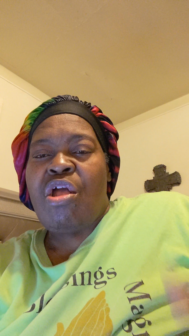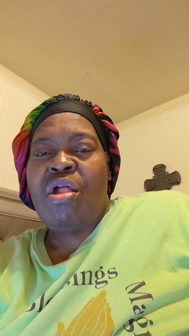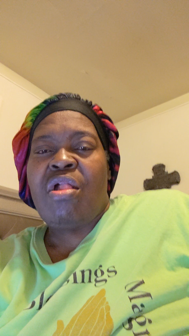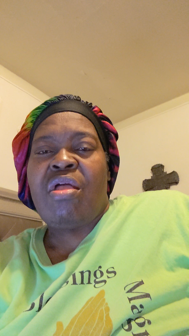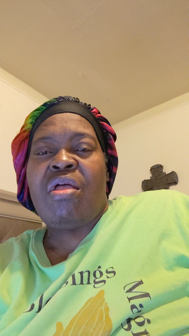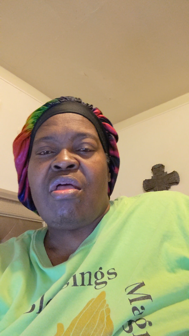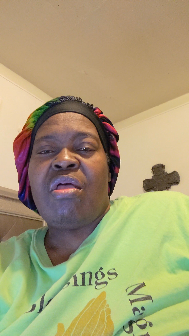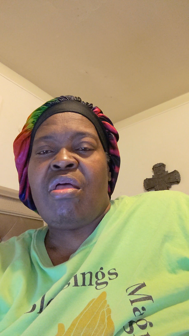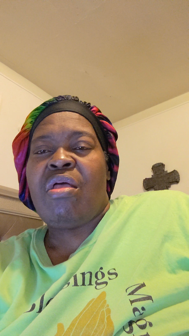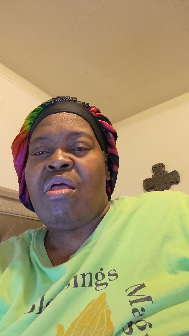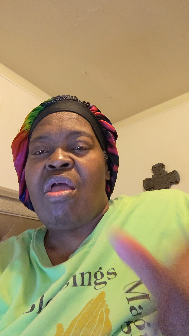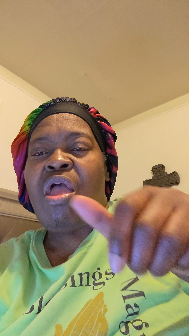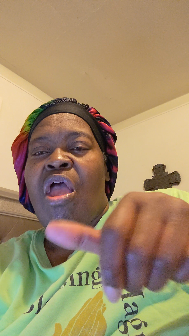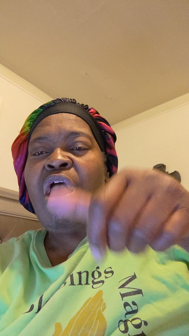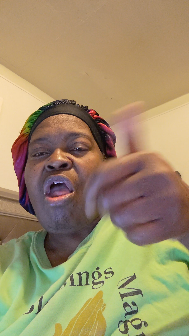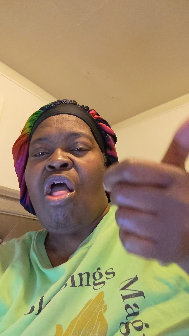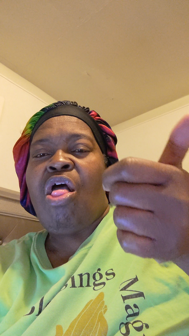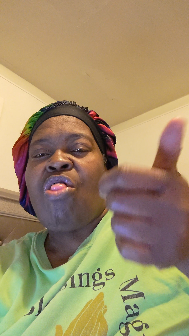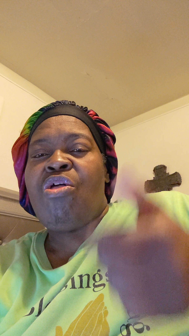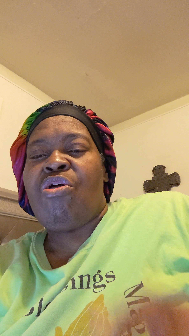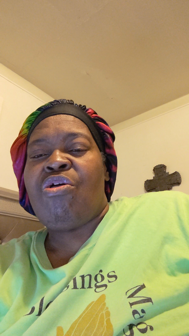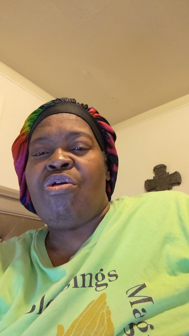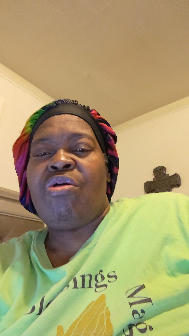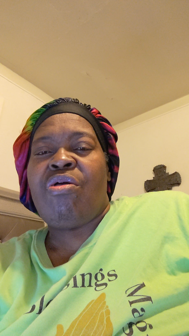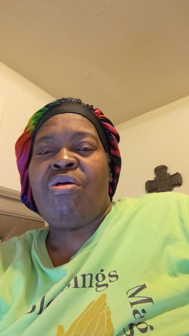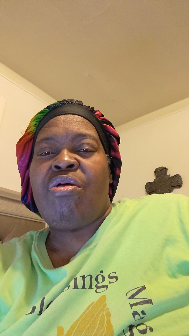other